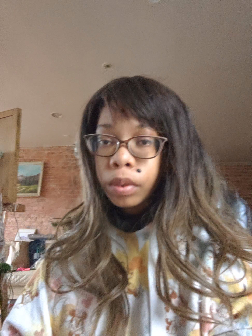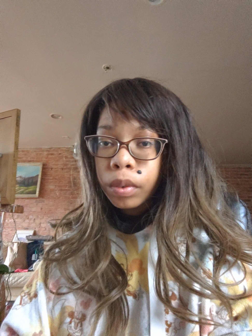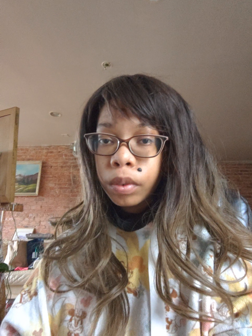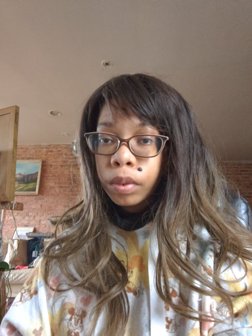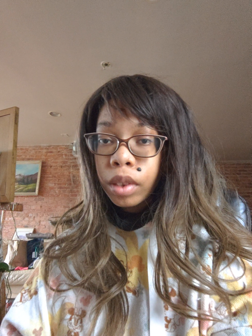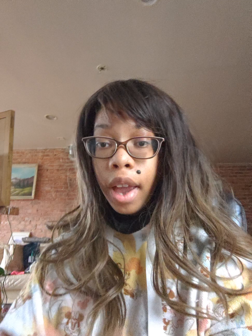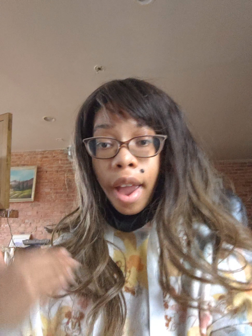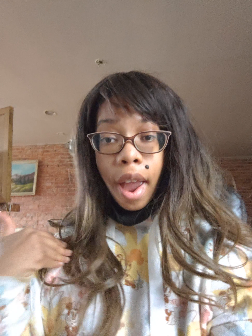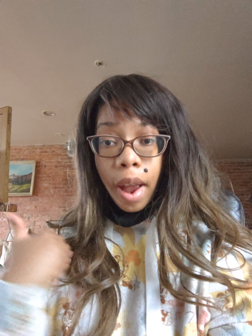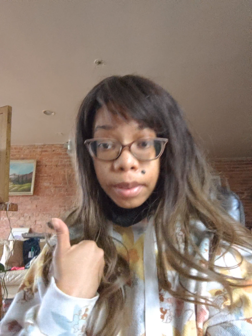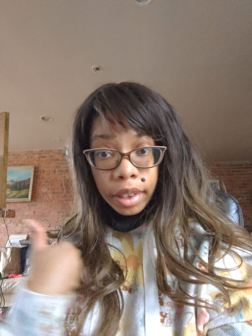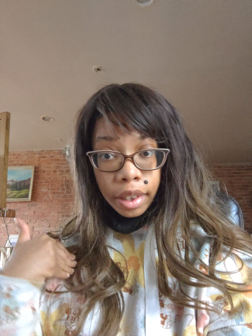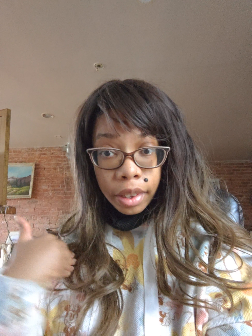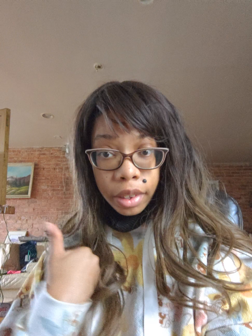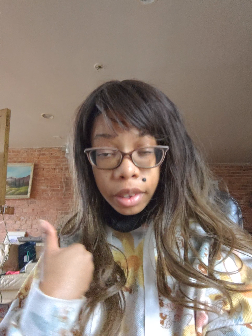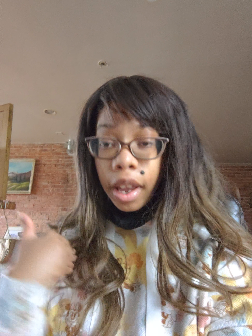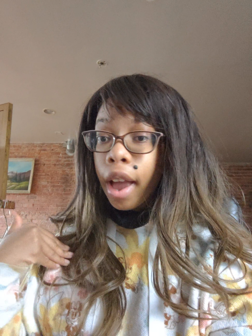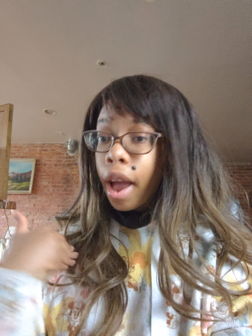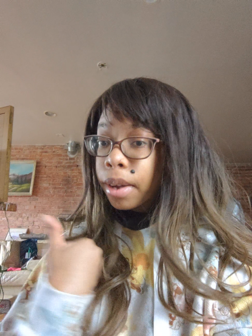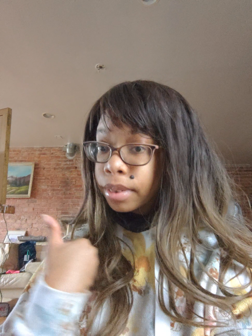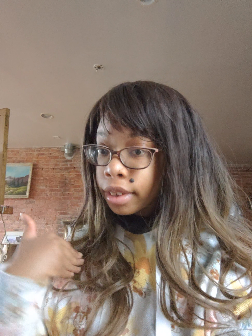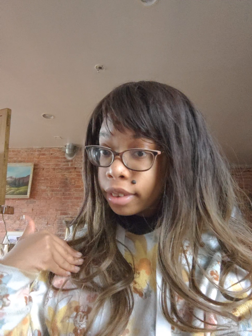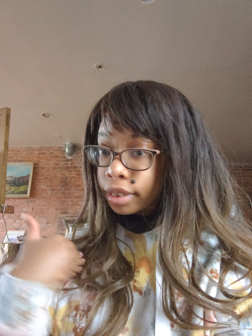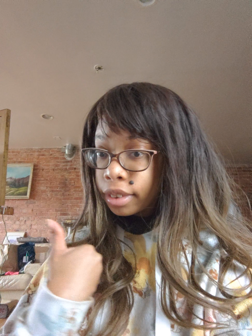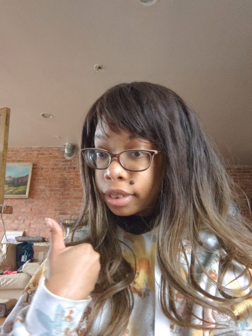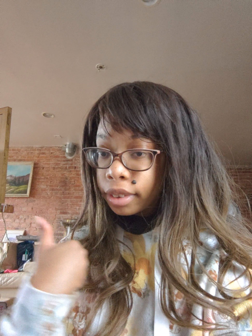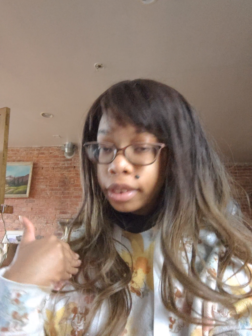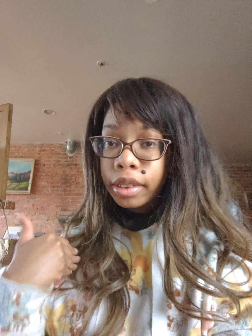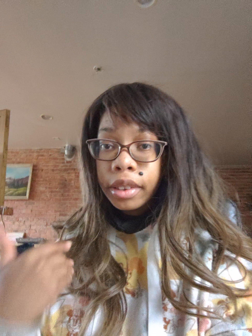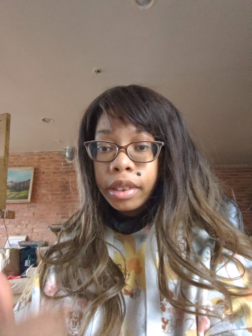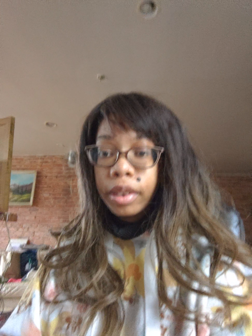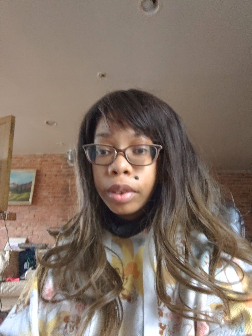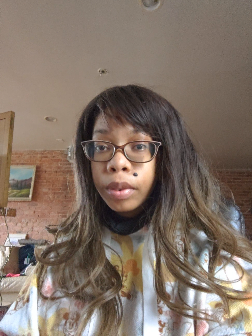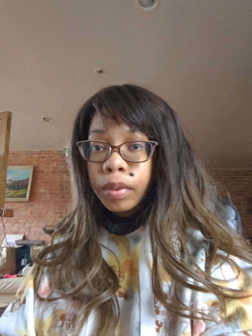animal